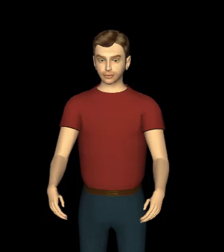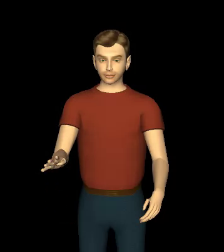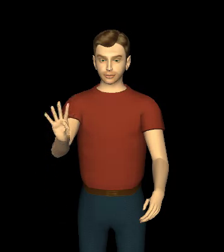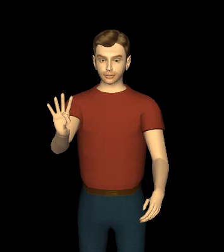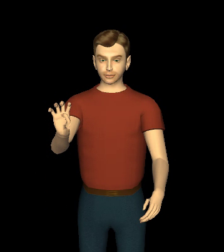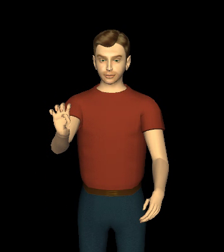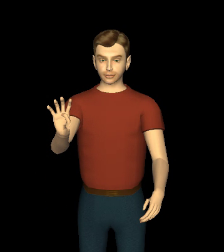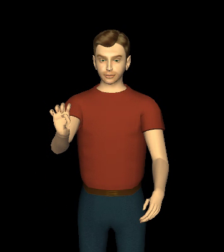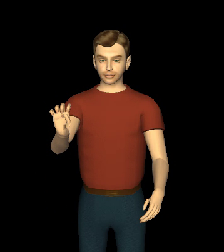40